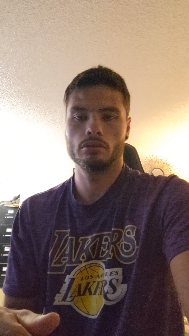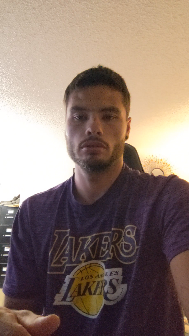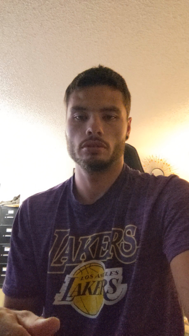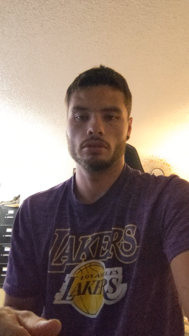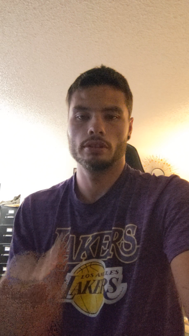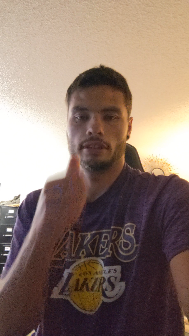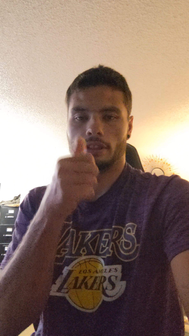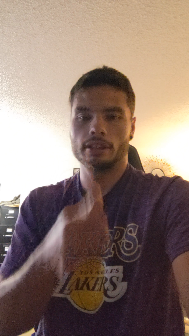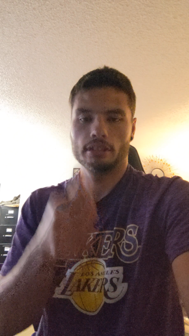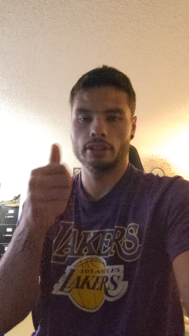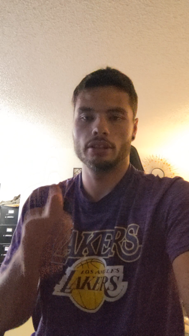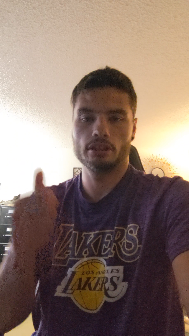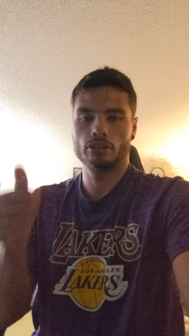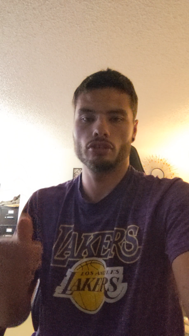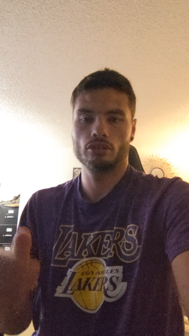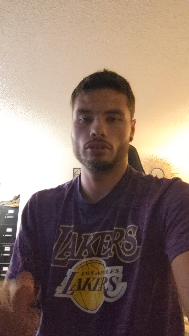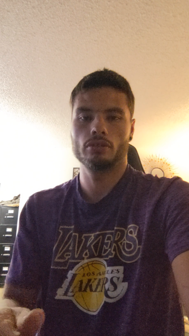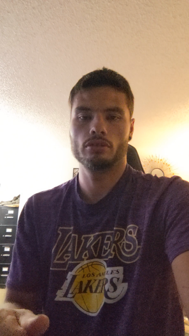each